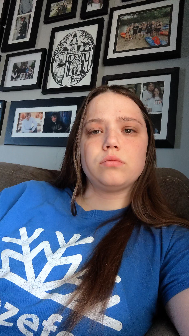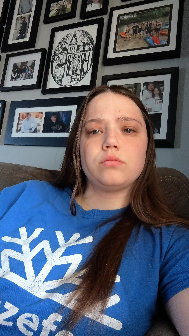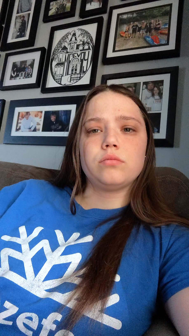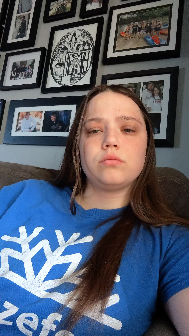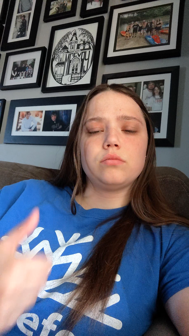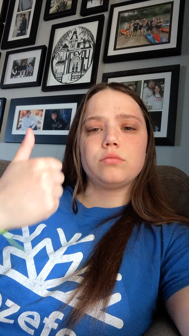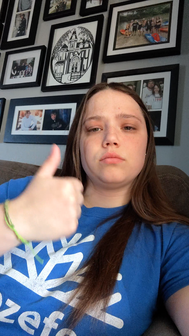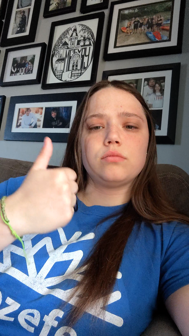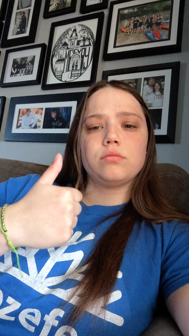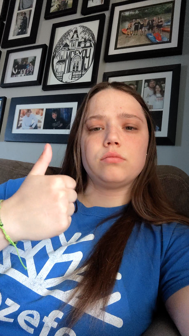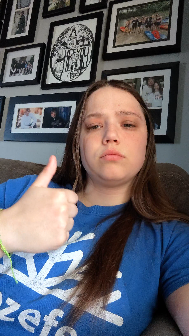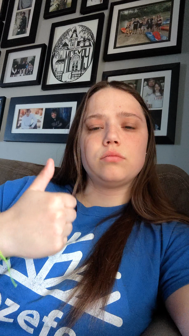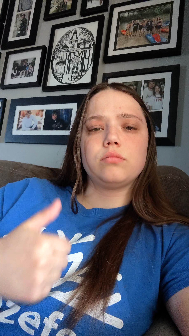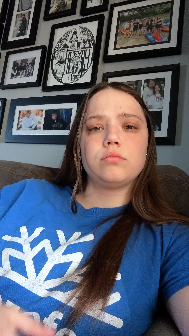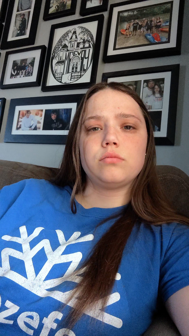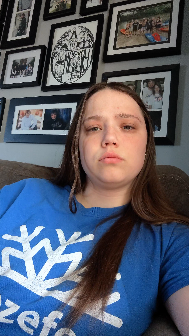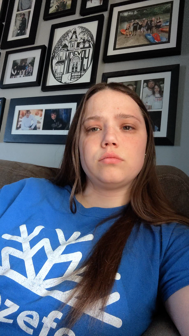help